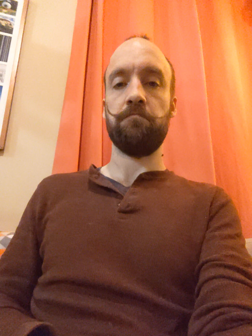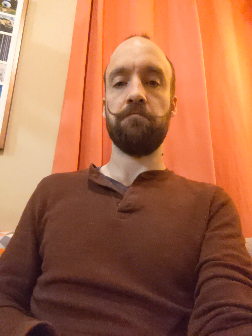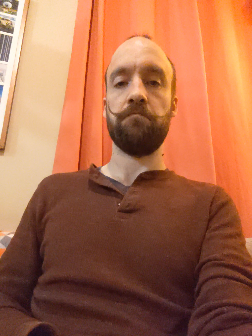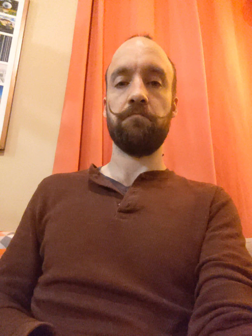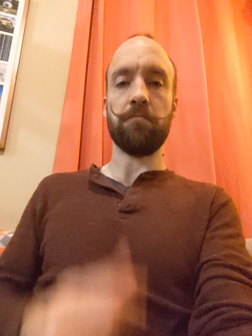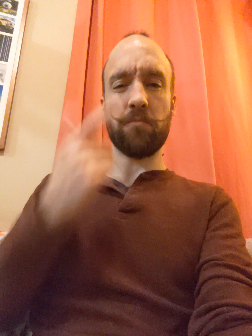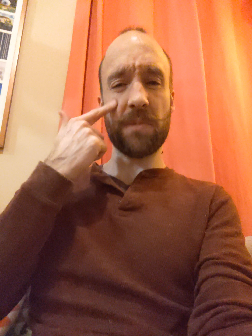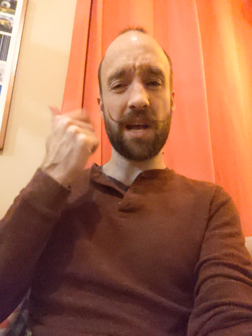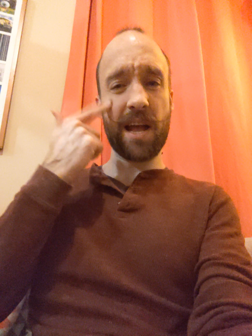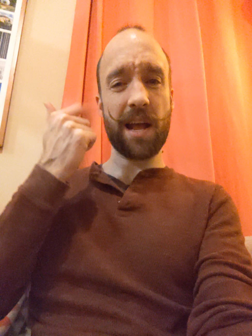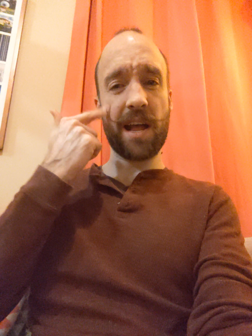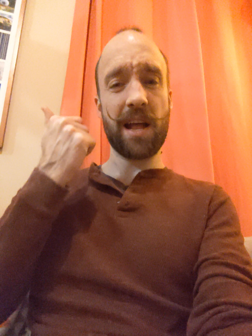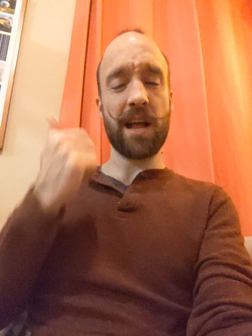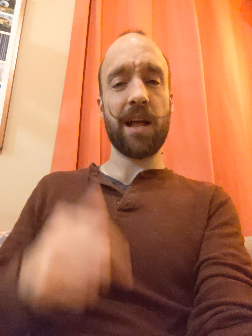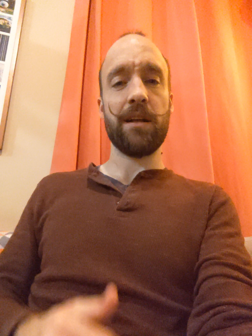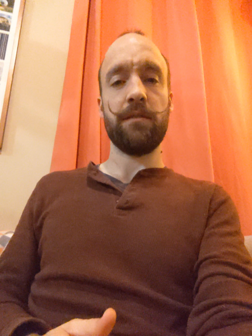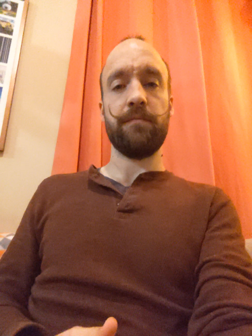cry